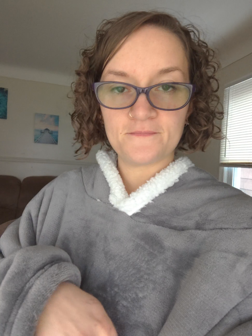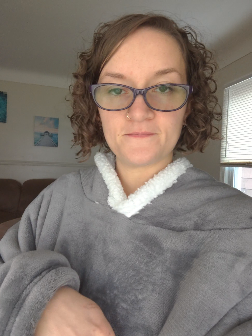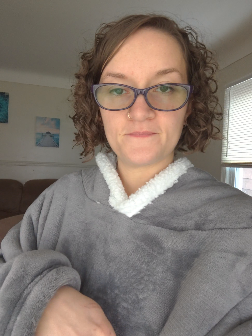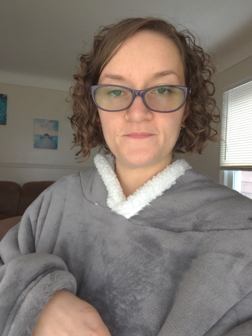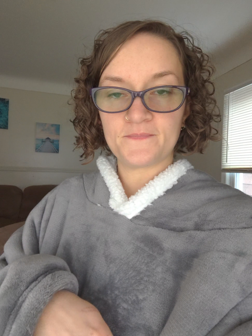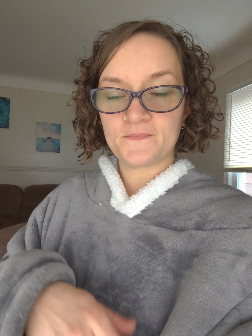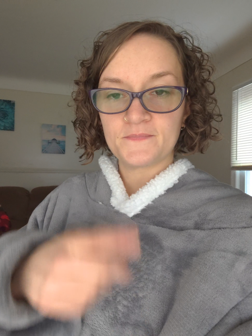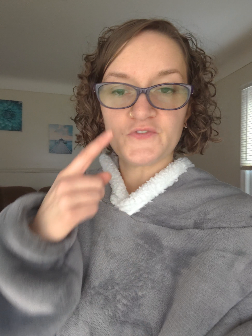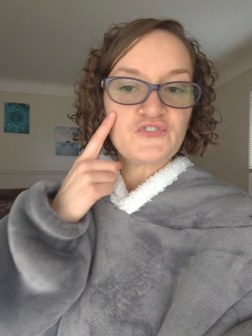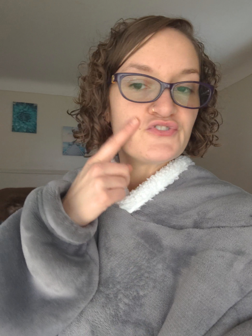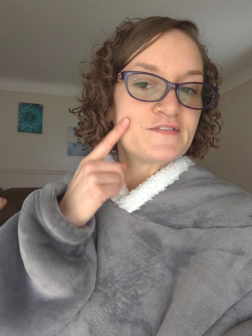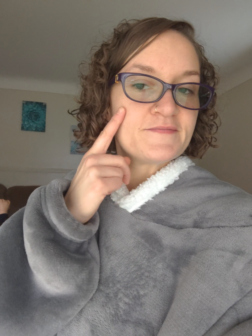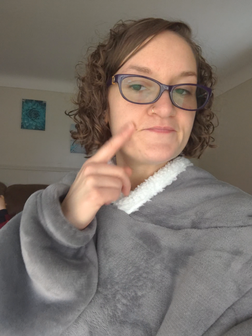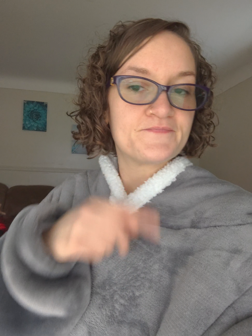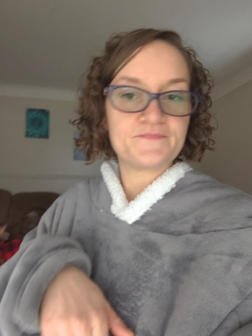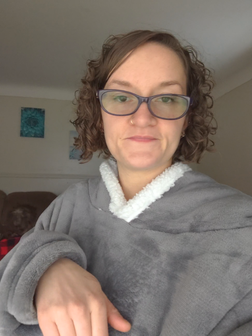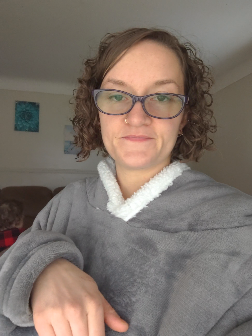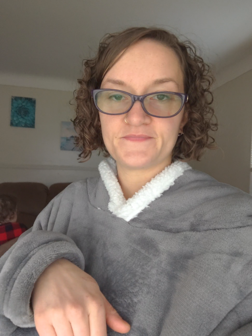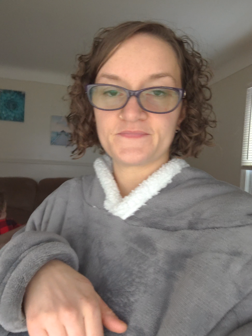cheek